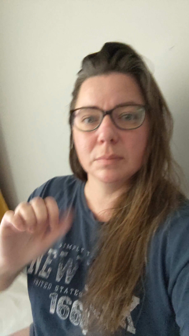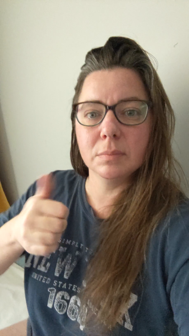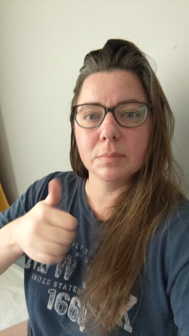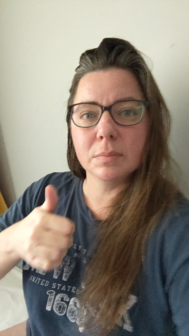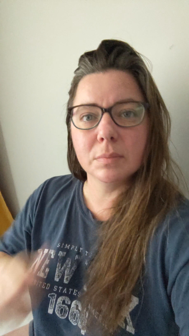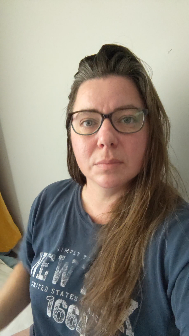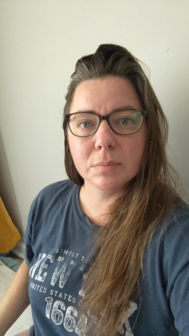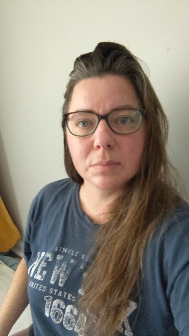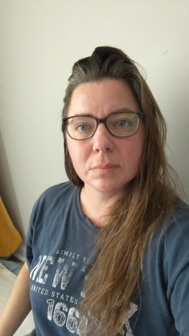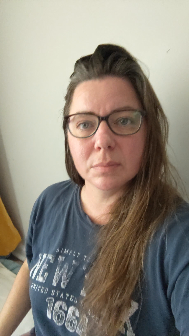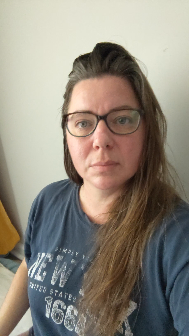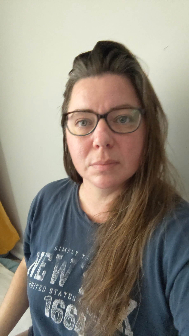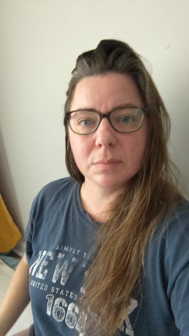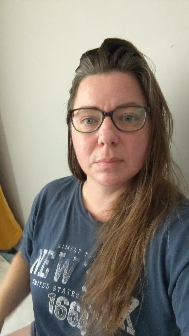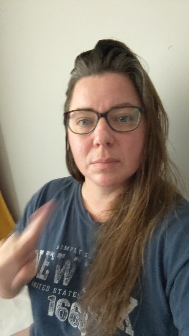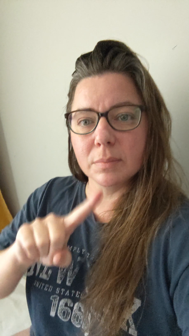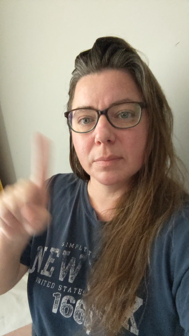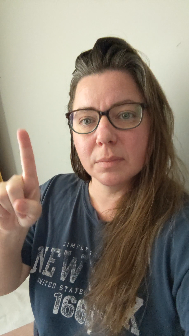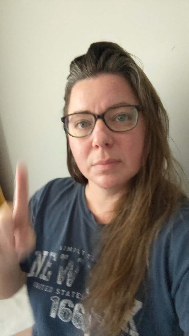but